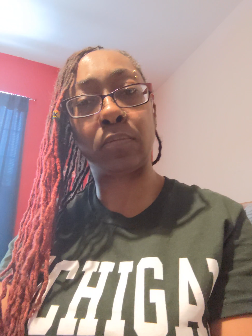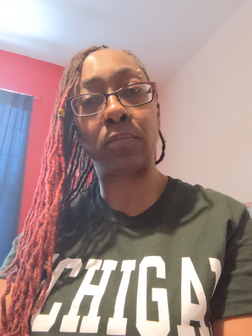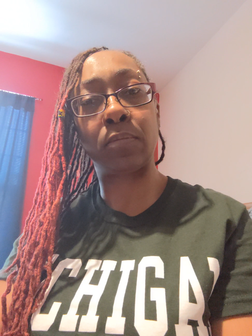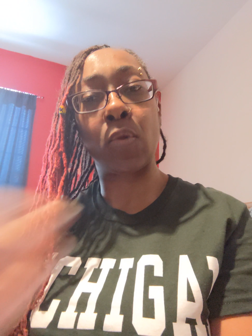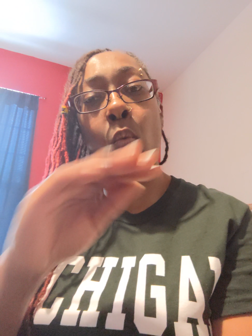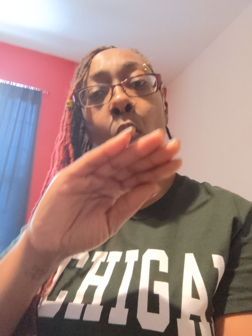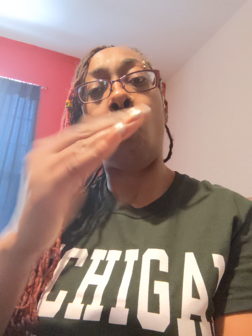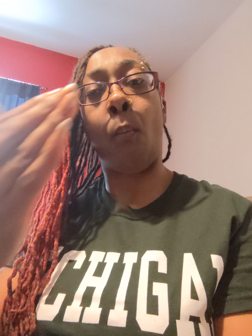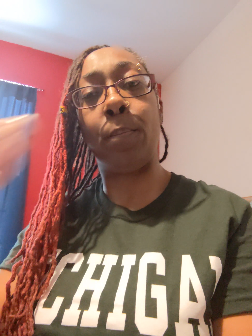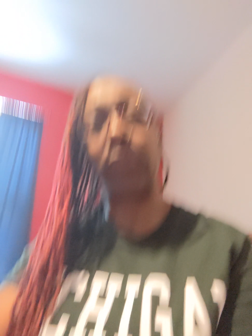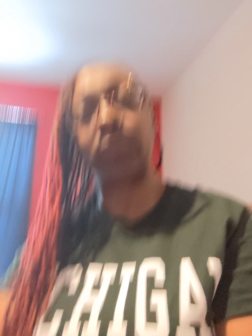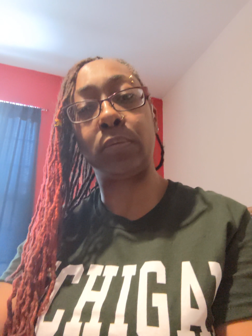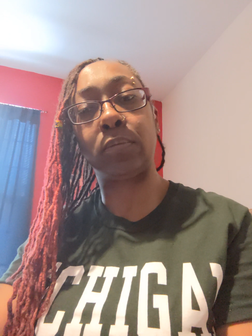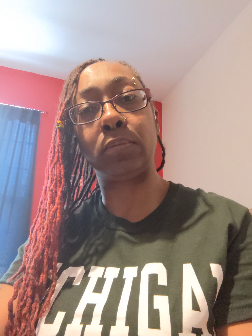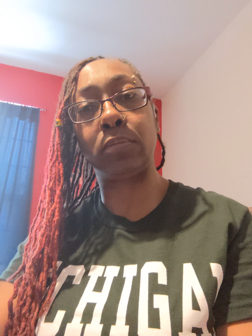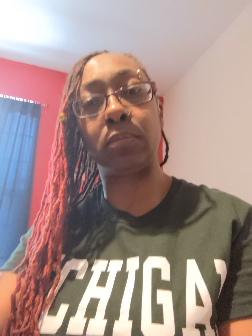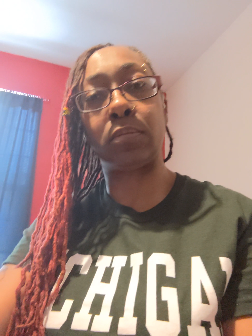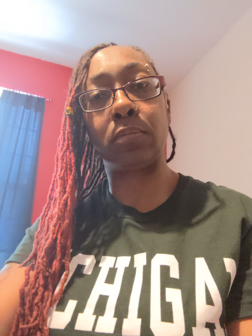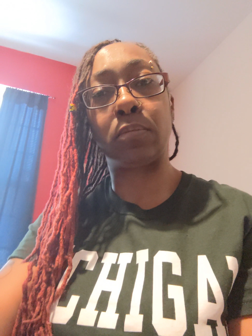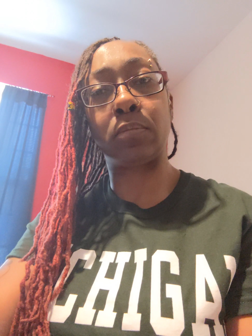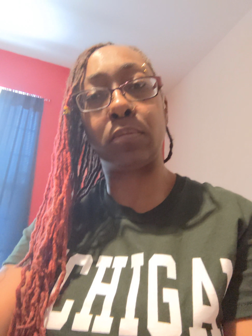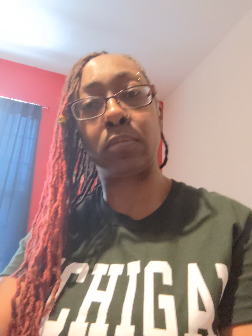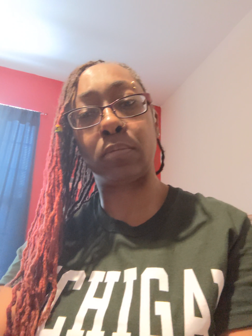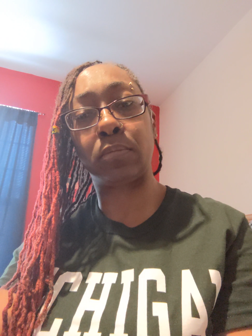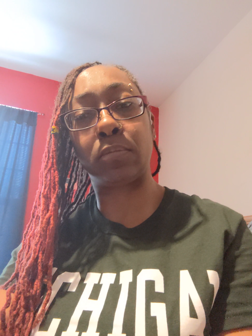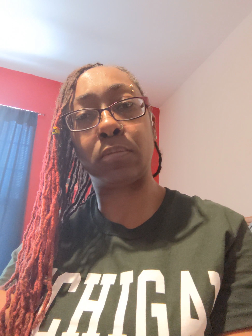open